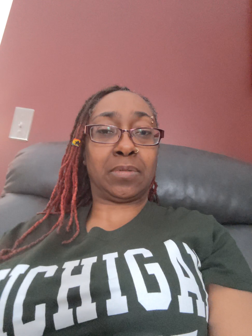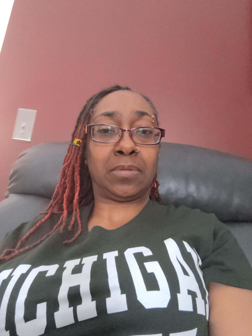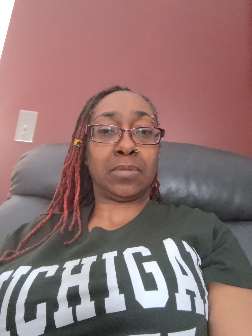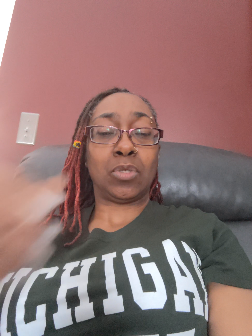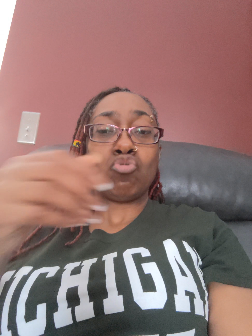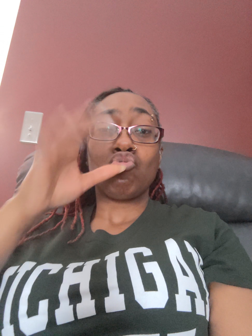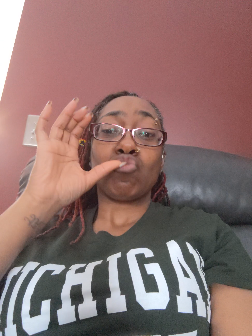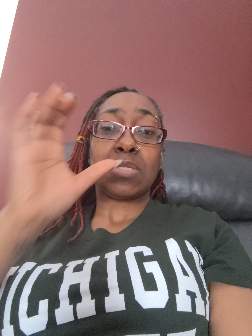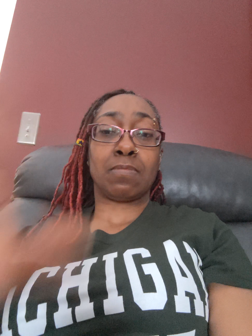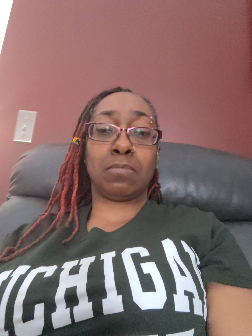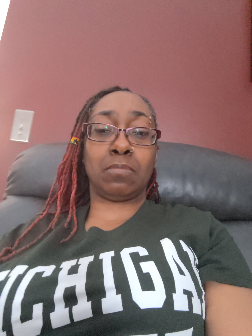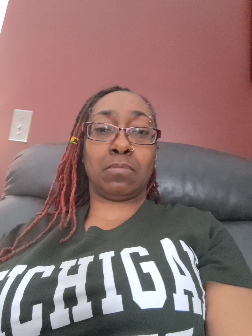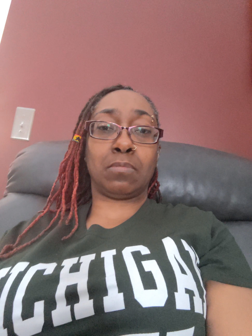drink